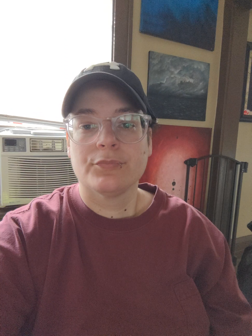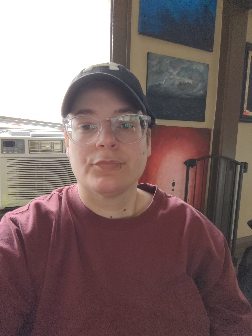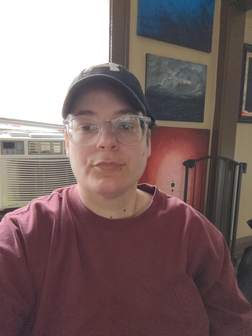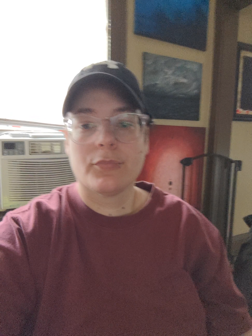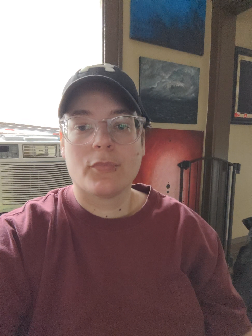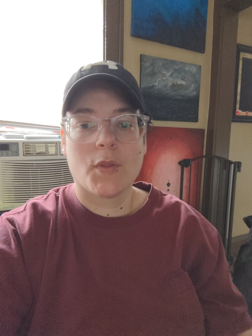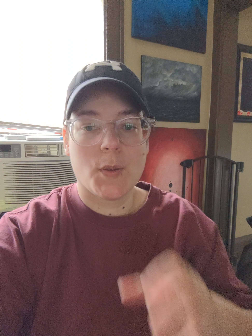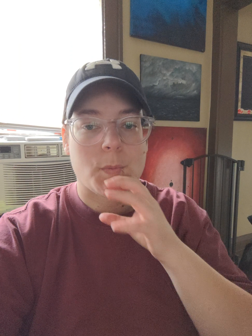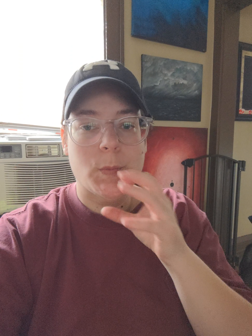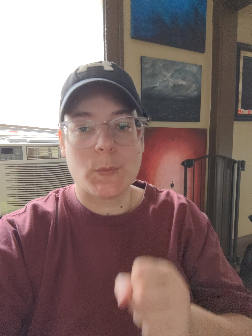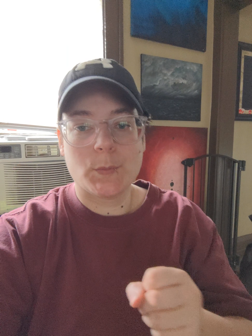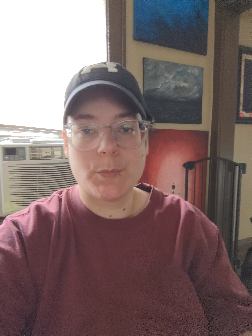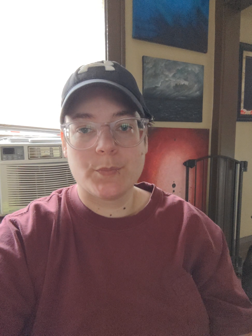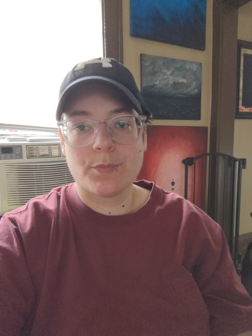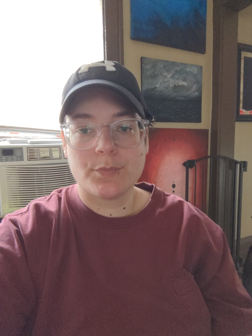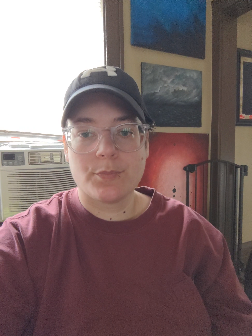old